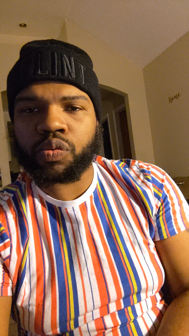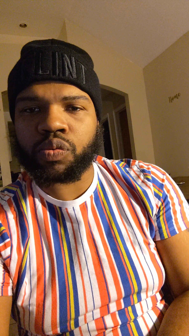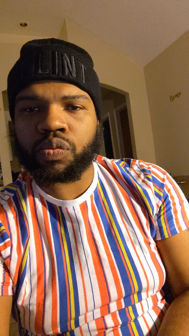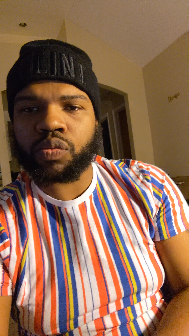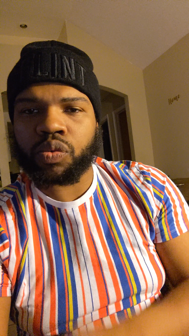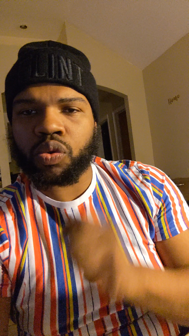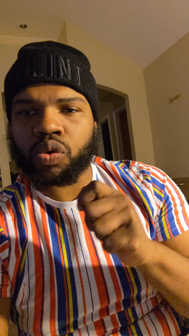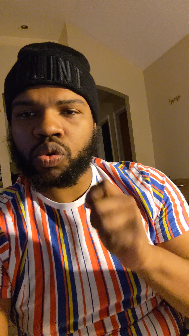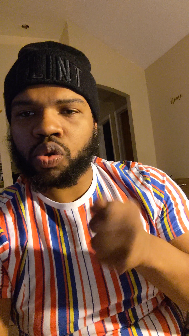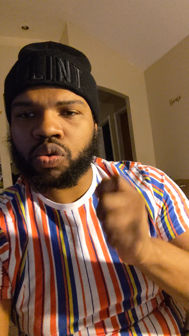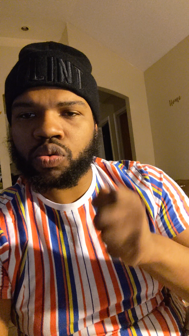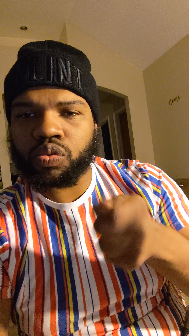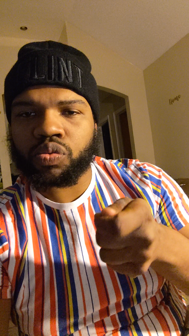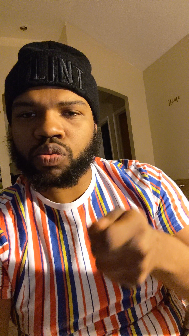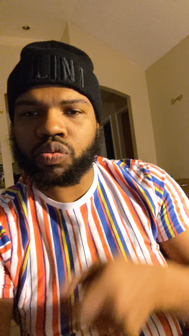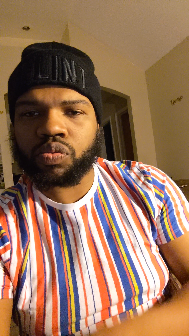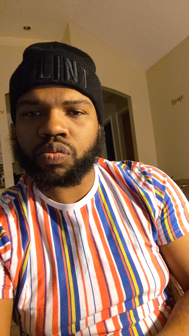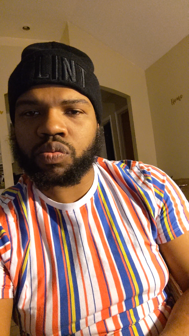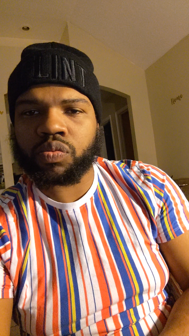cart